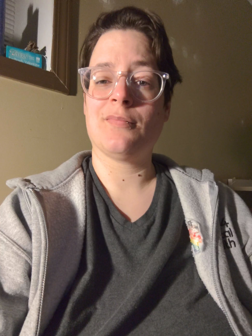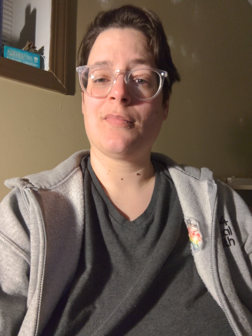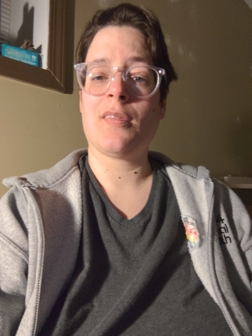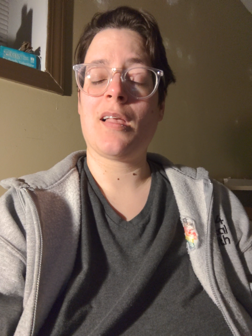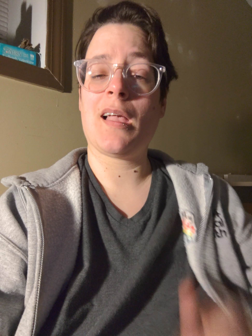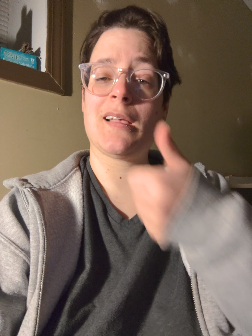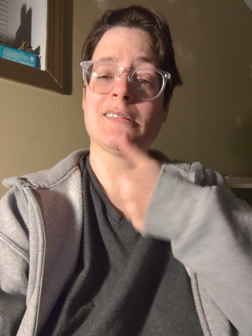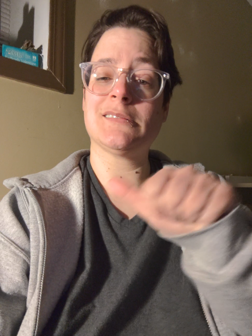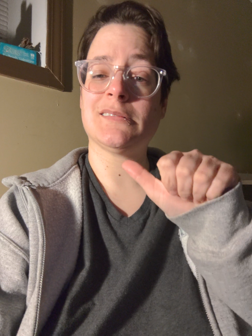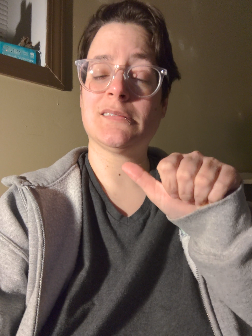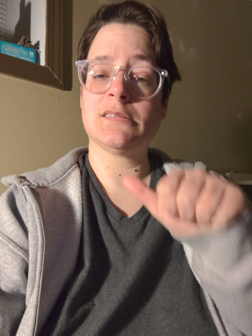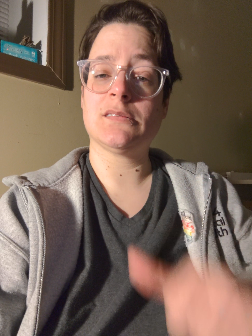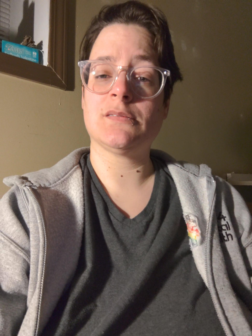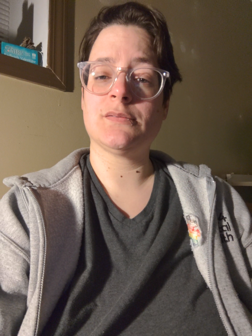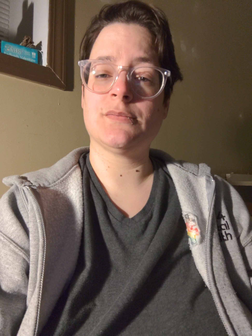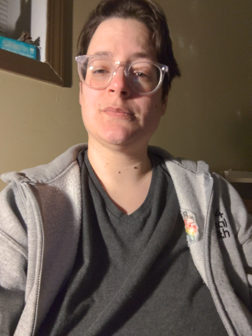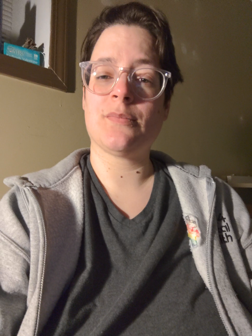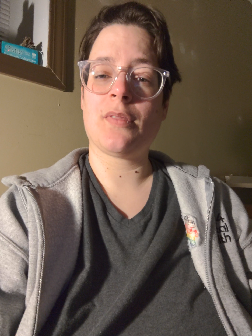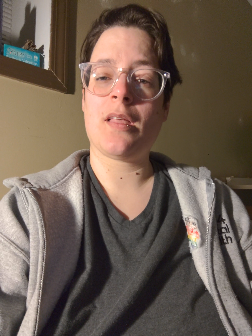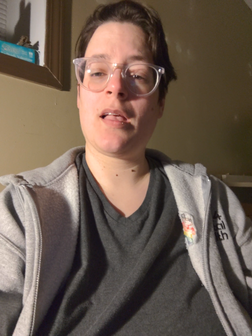any